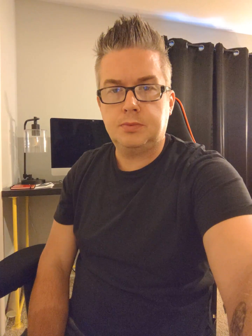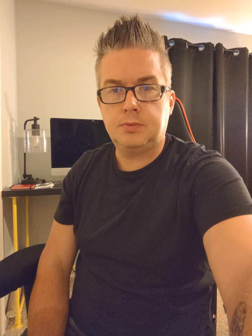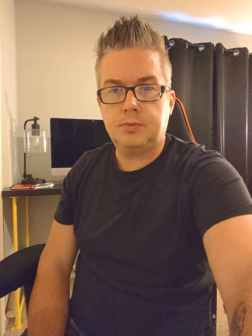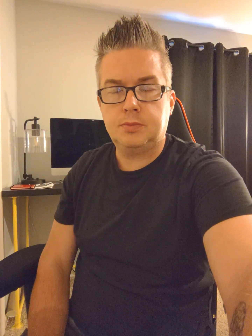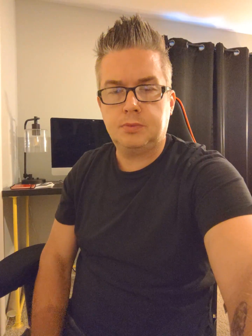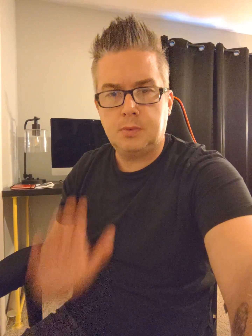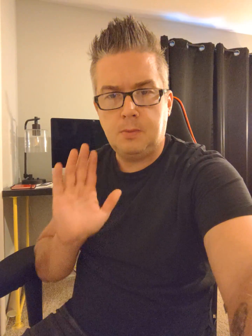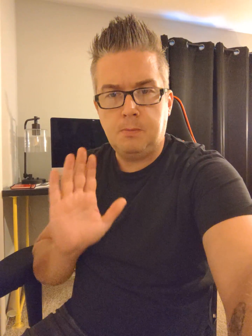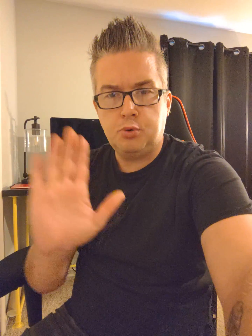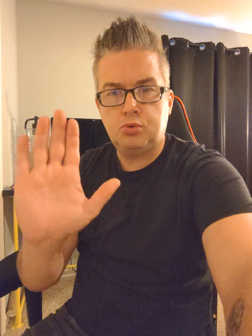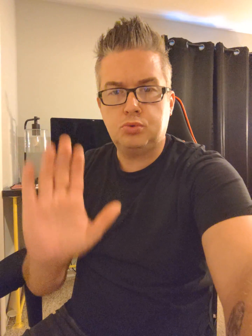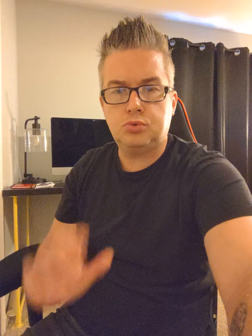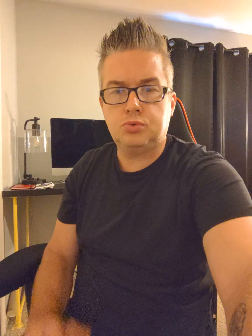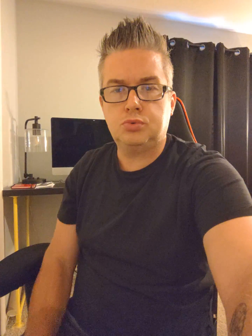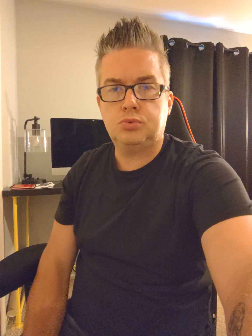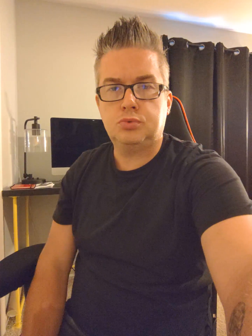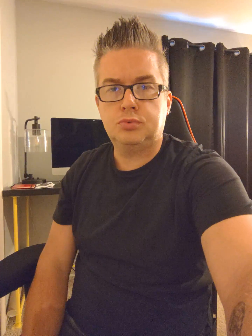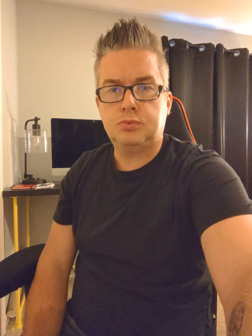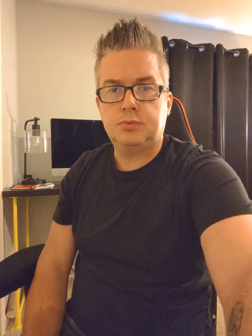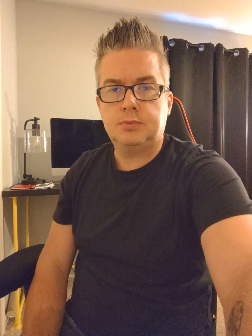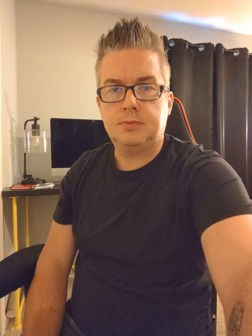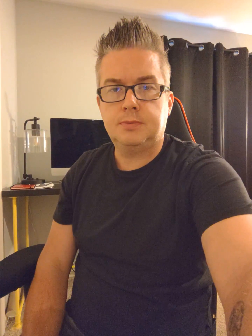push